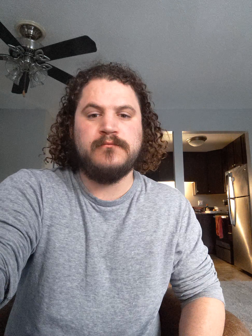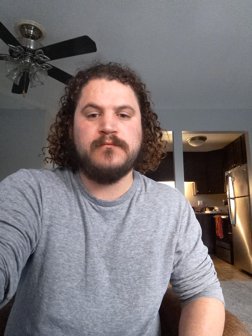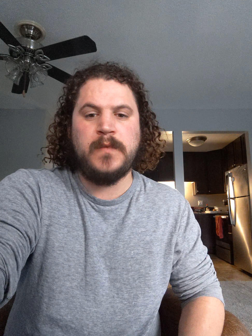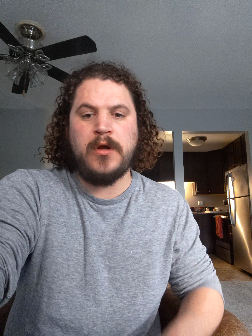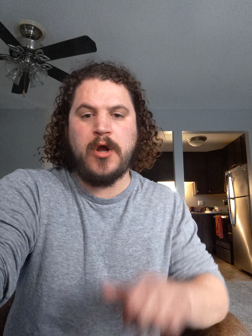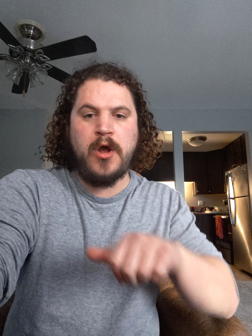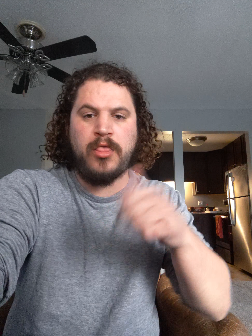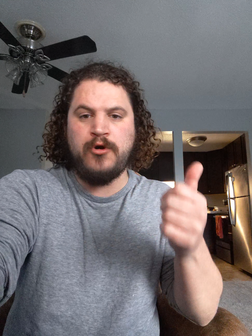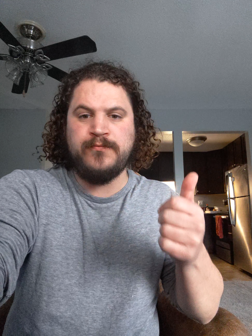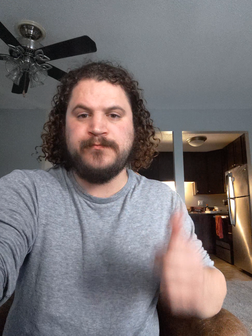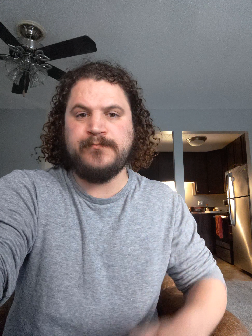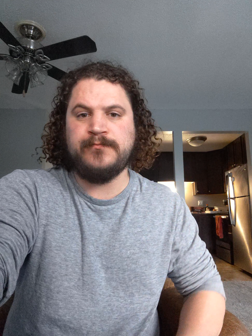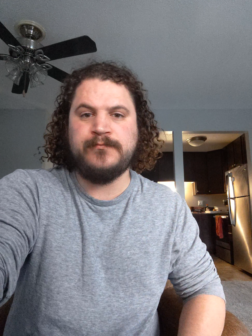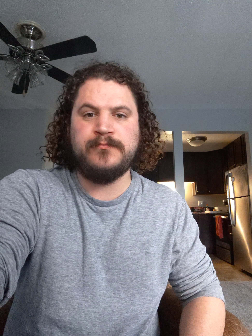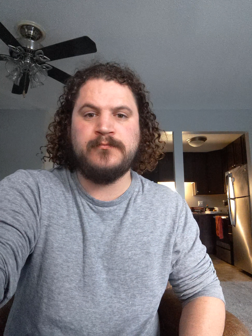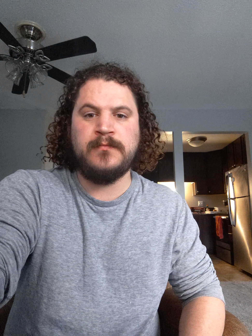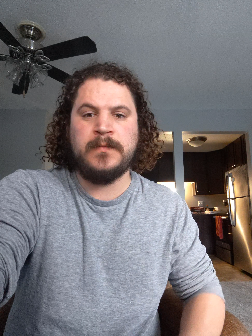another